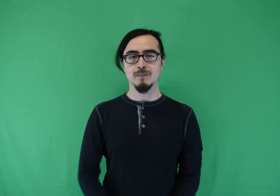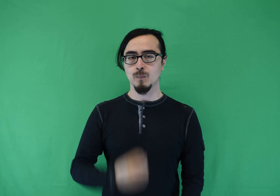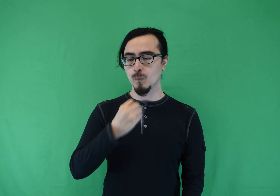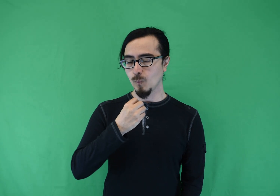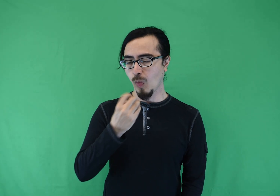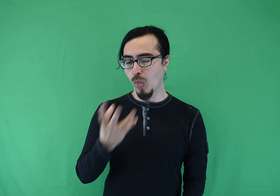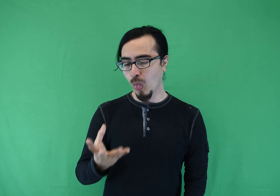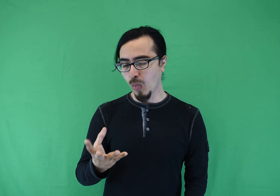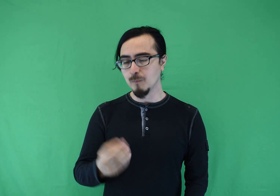vómito